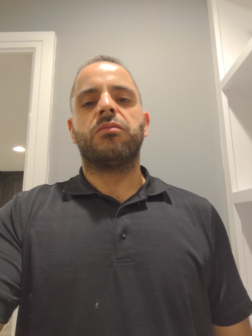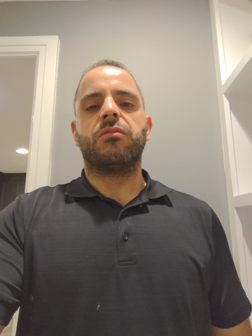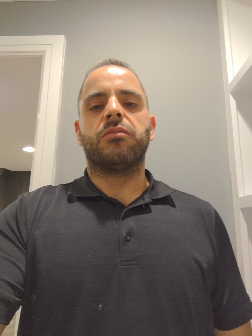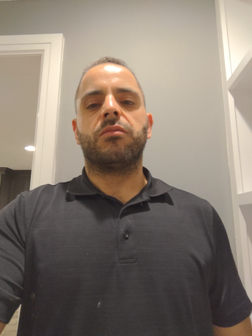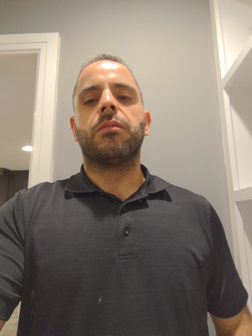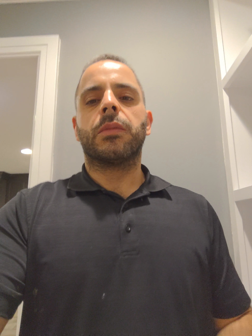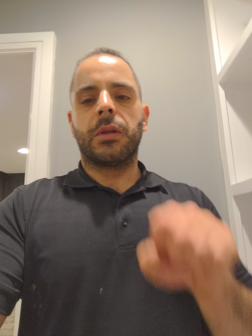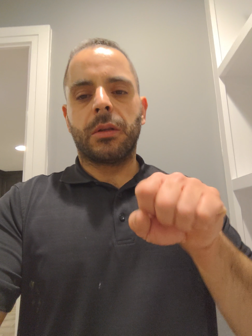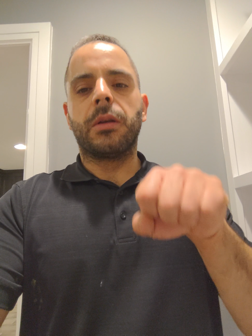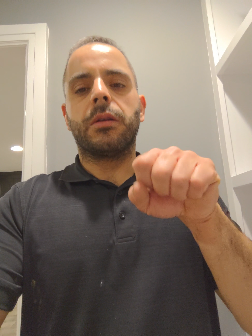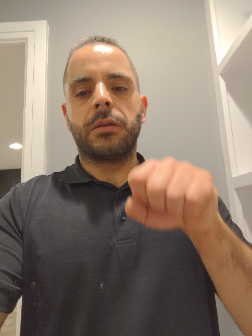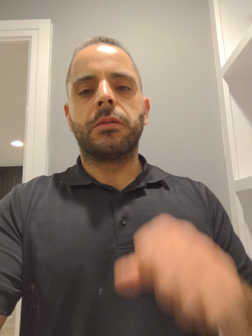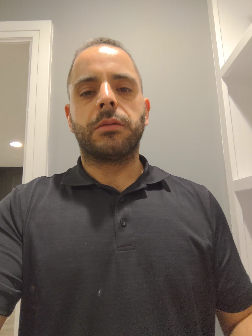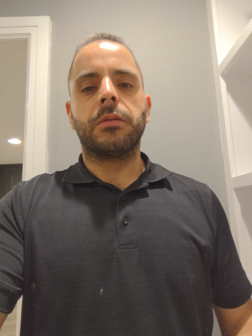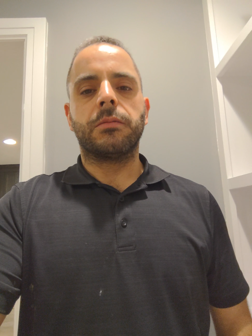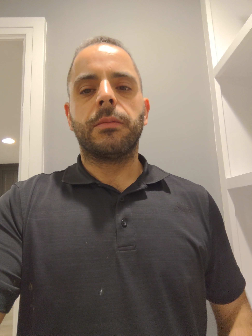yes